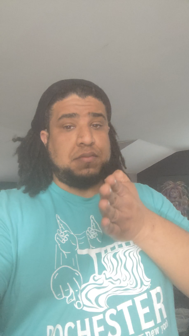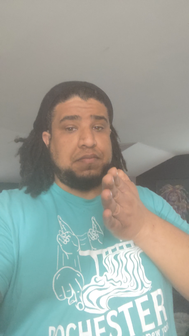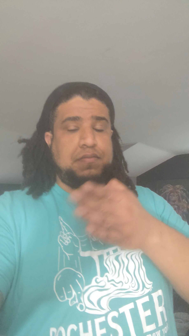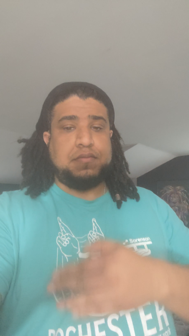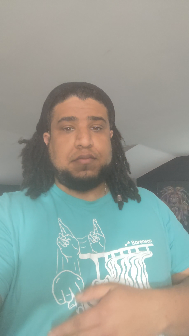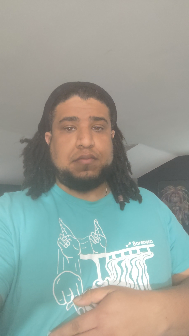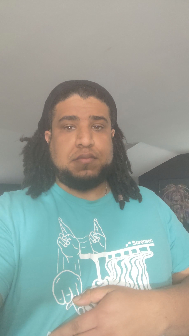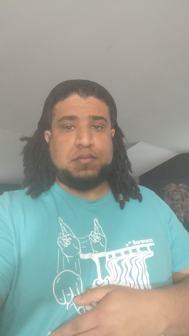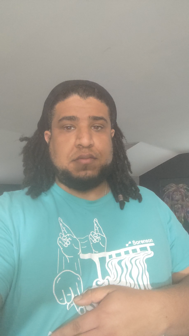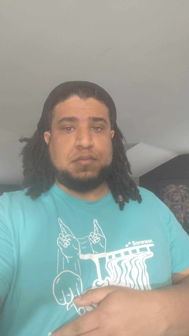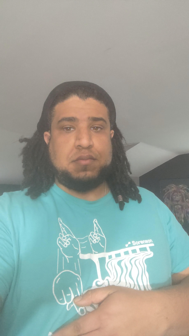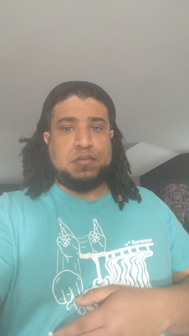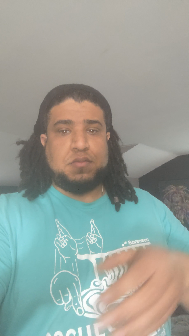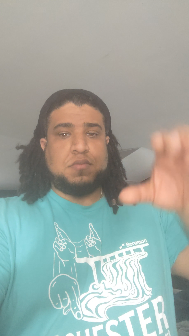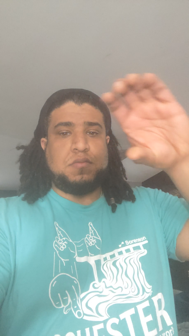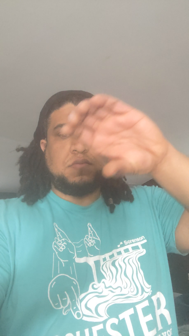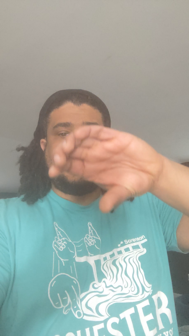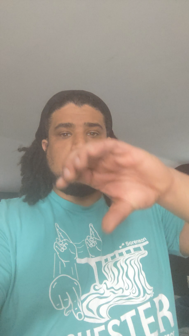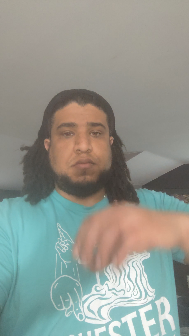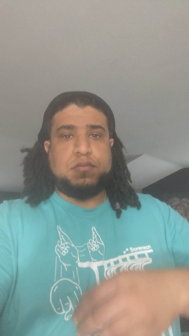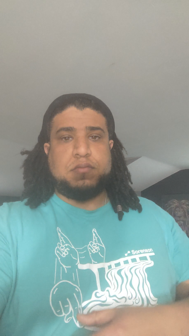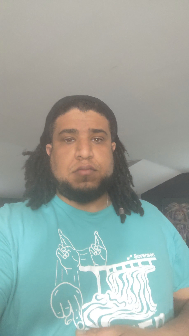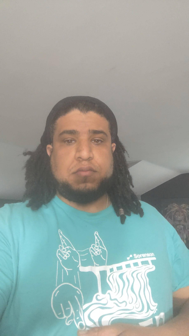pour